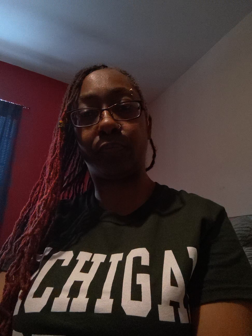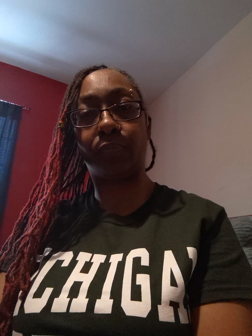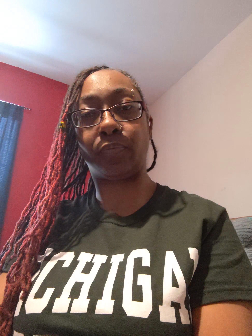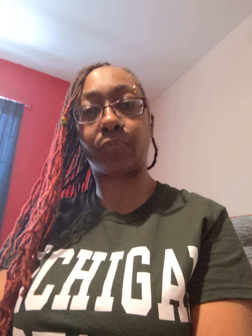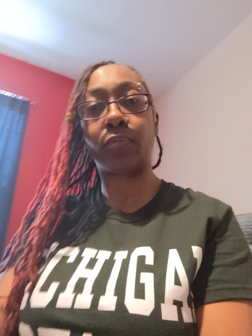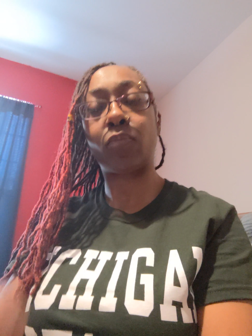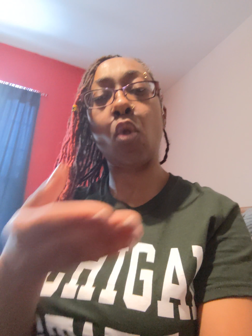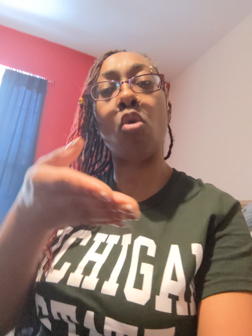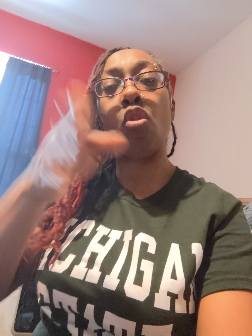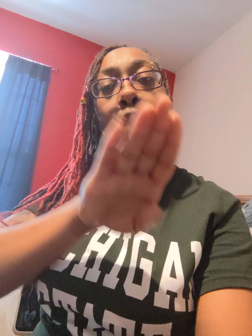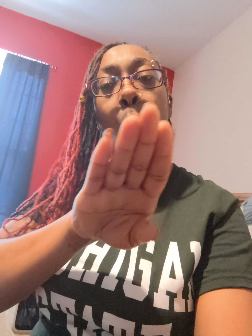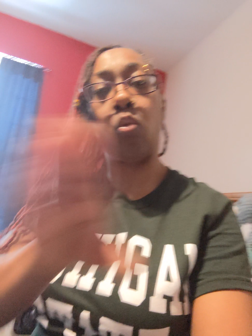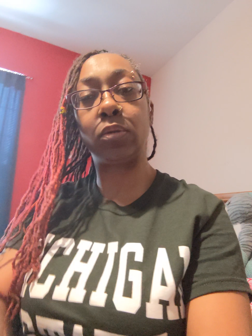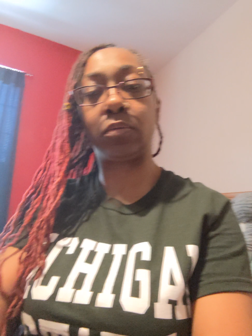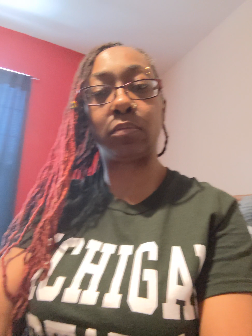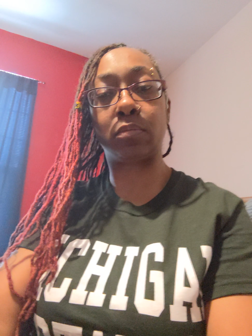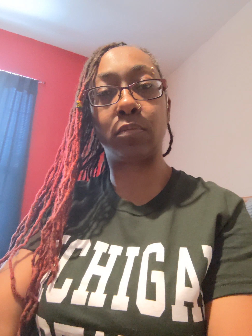close